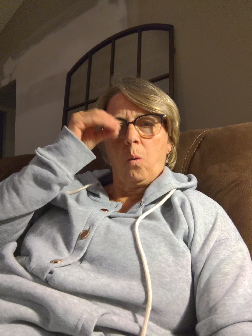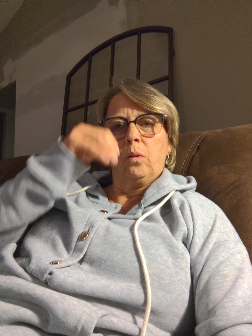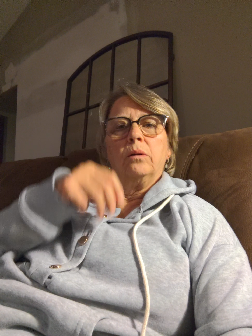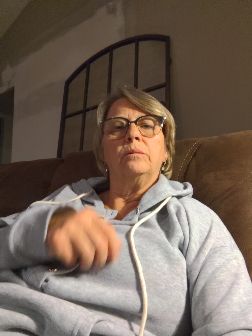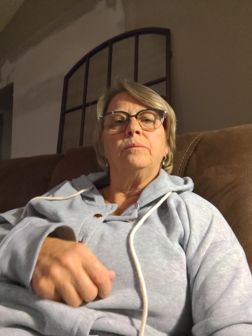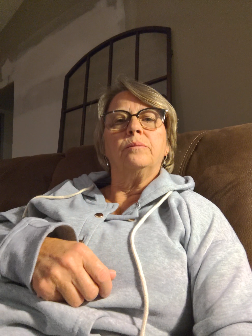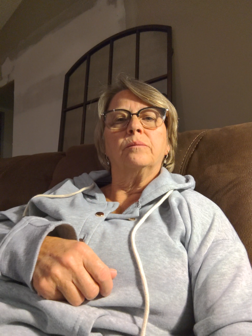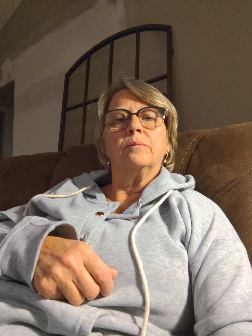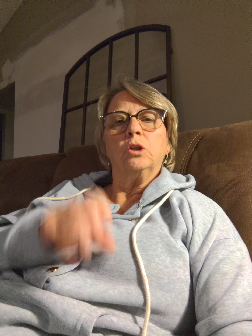owl